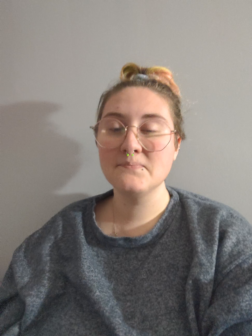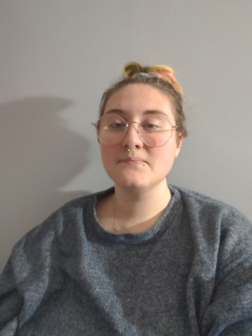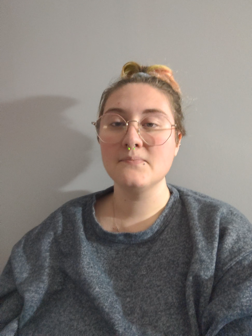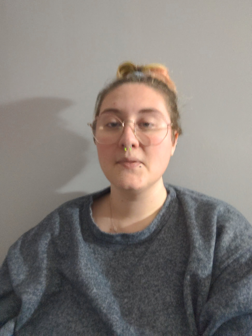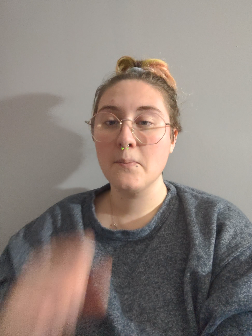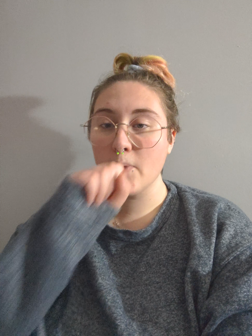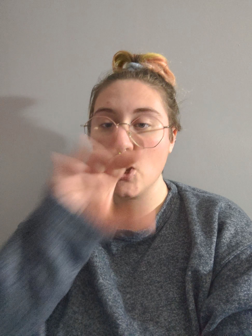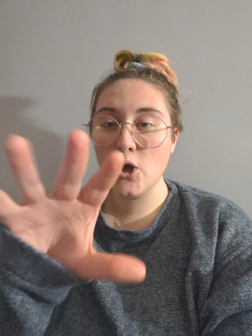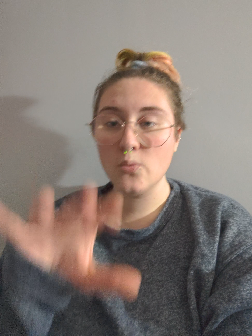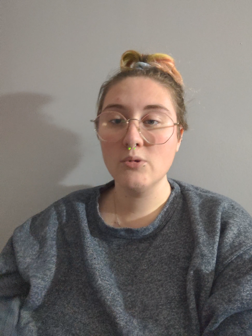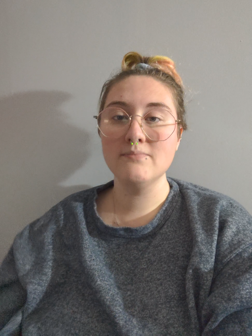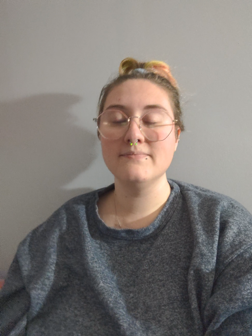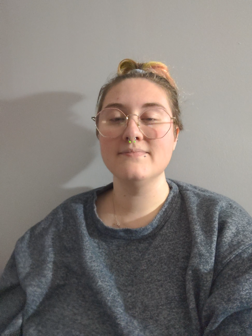blow